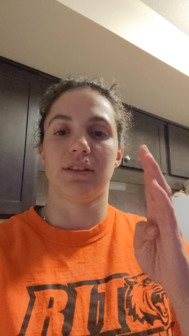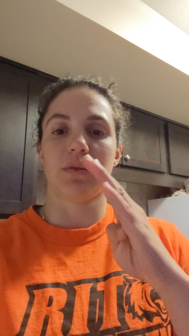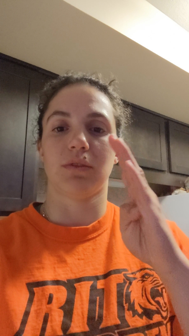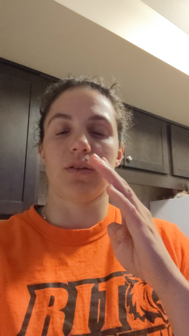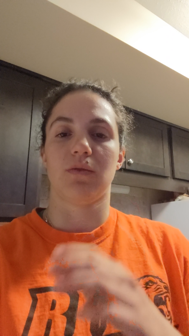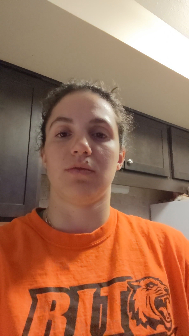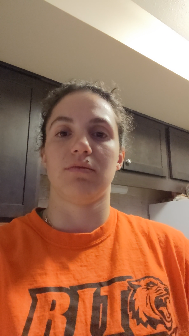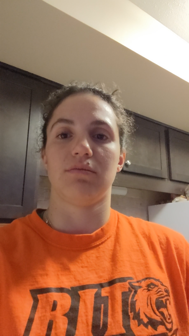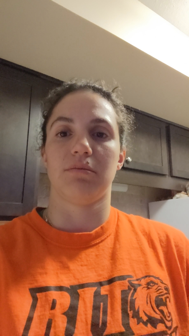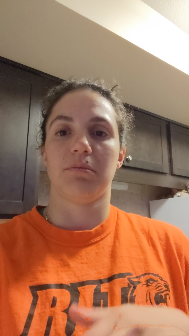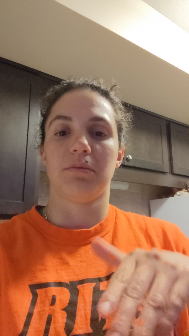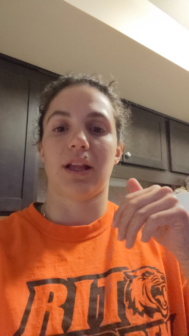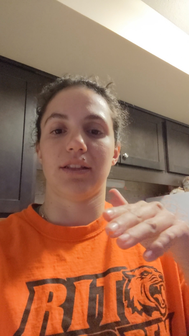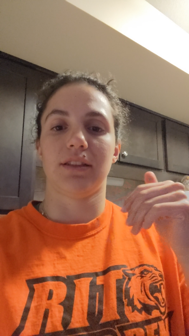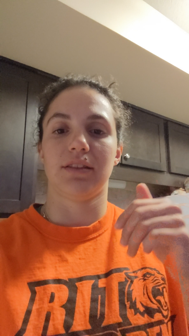pants